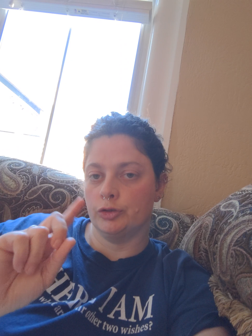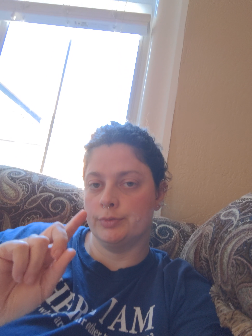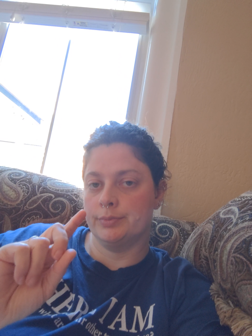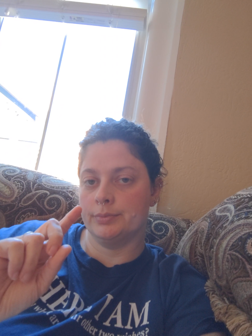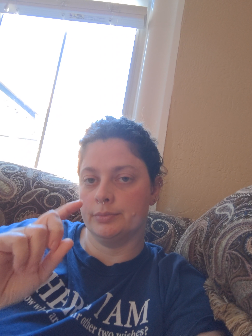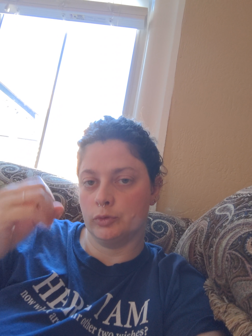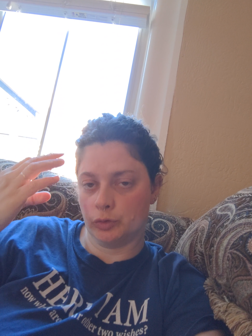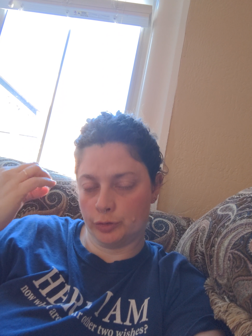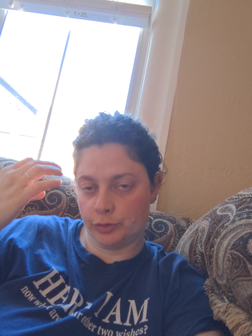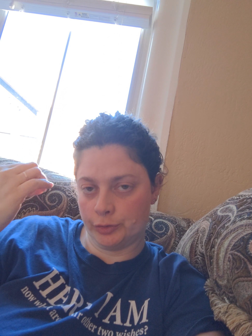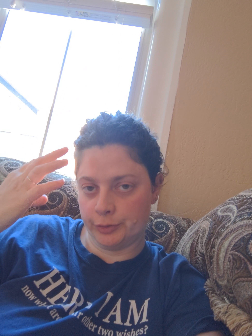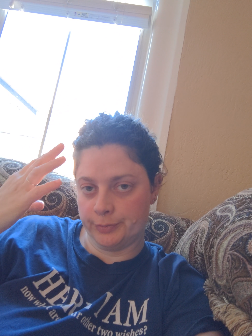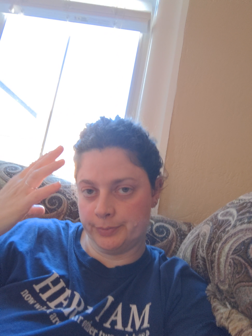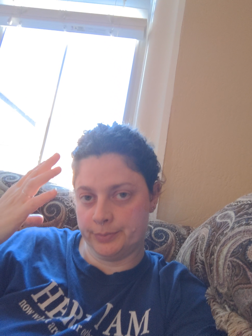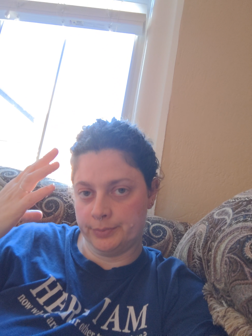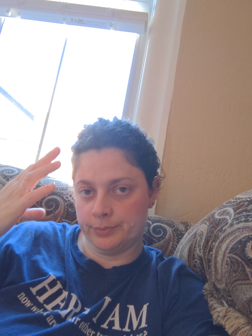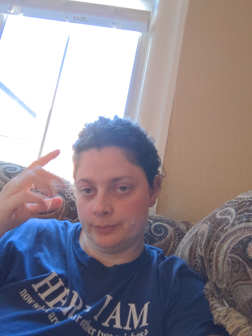shower